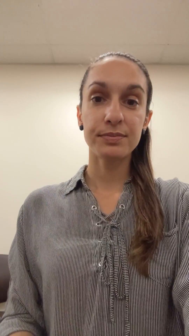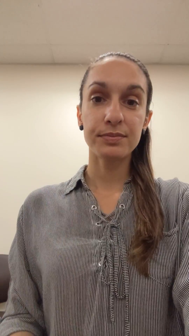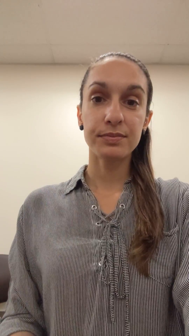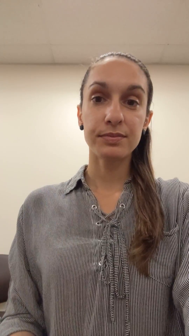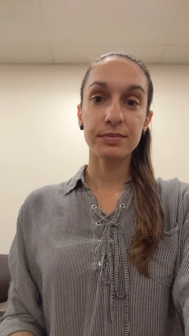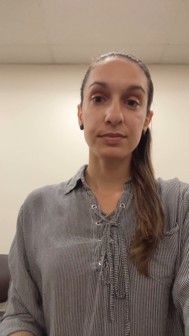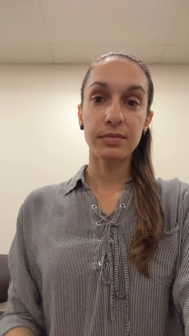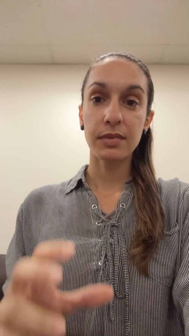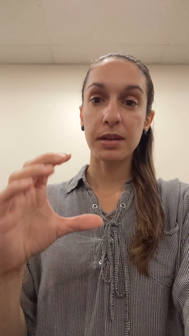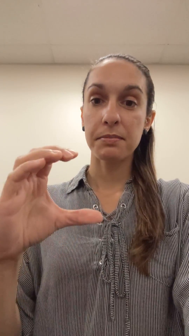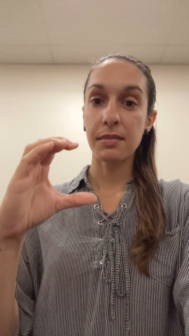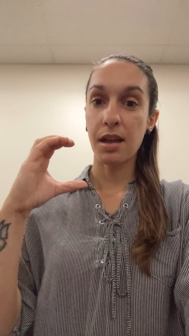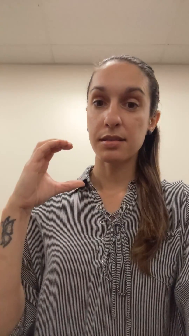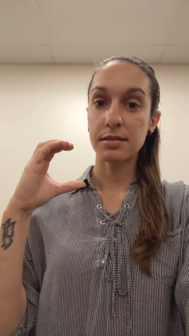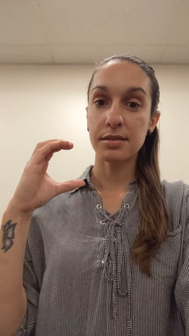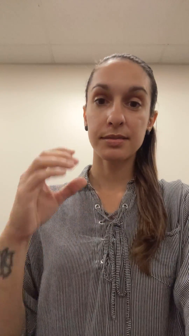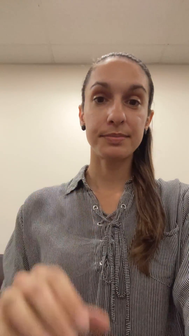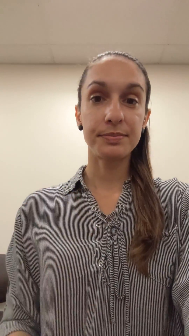bus